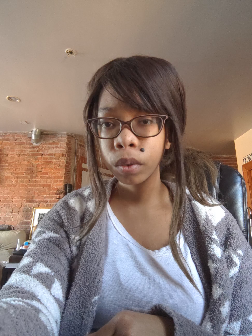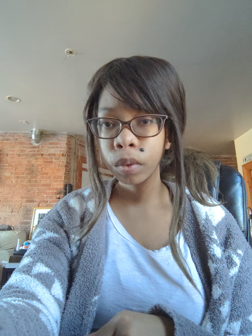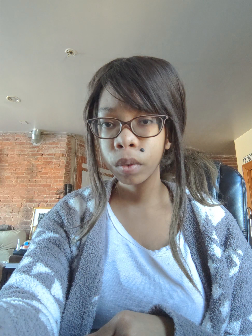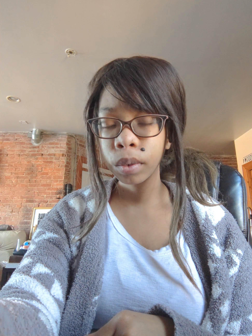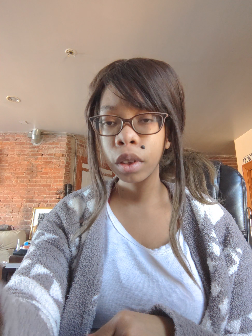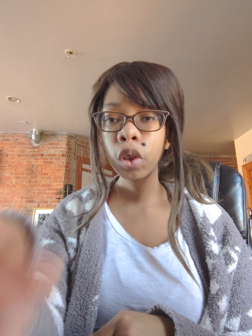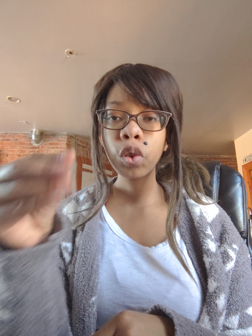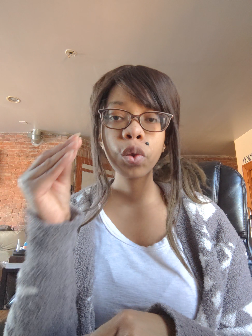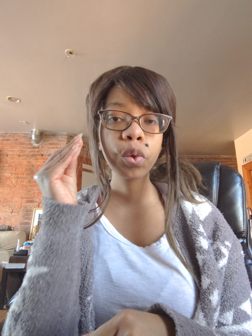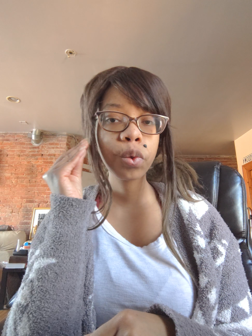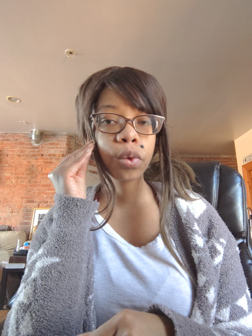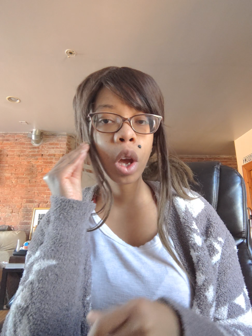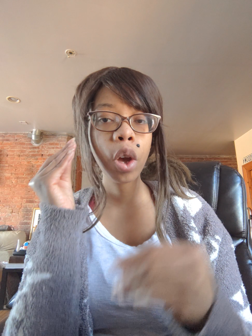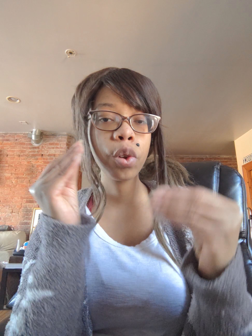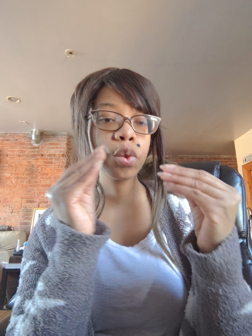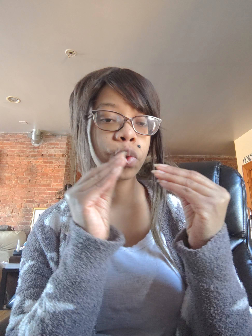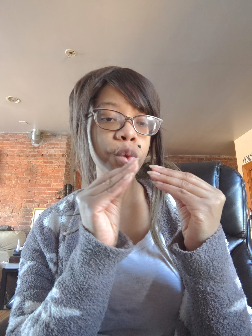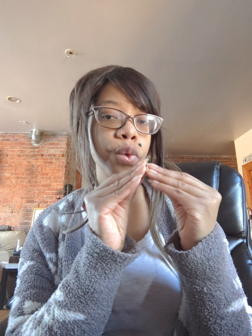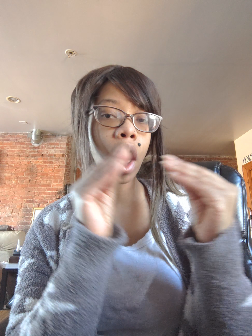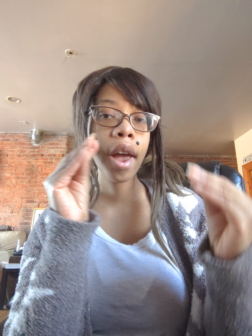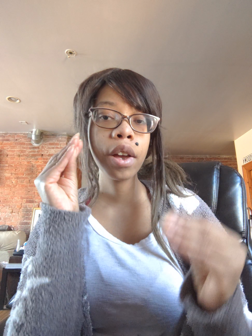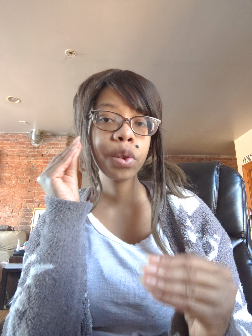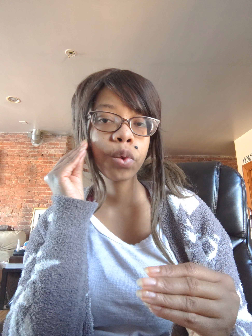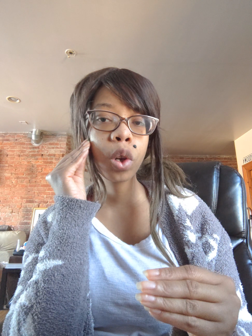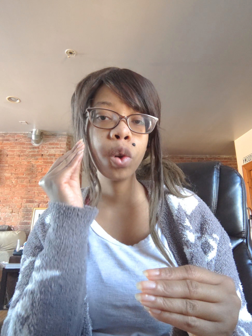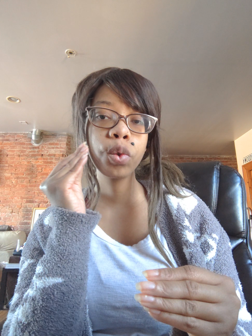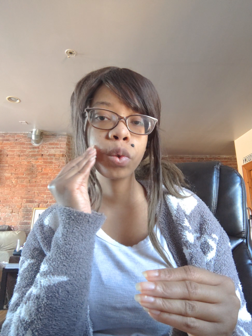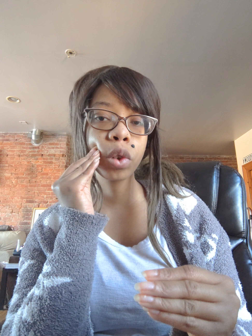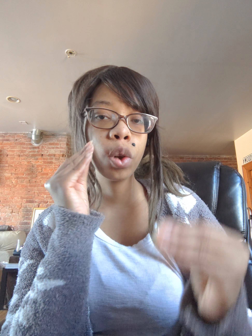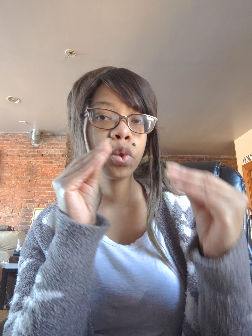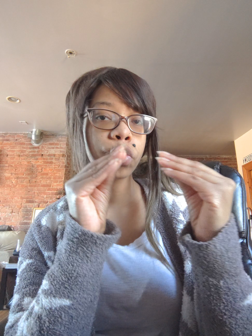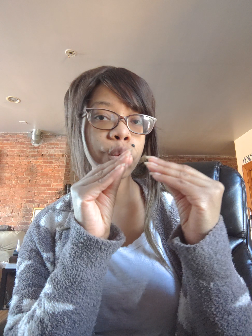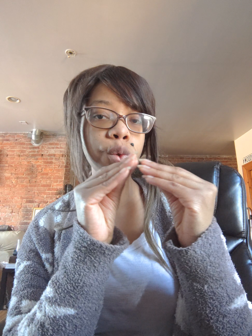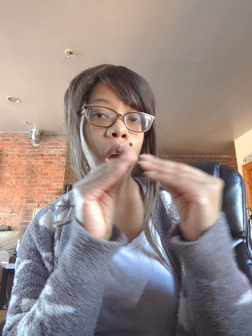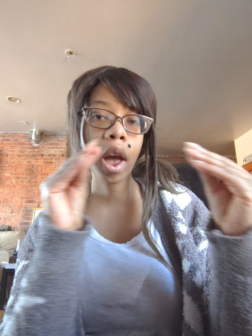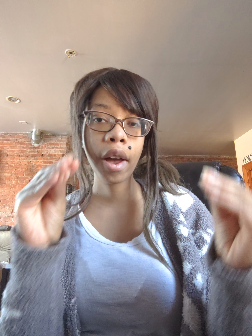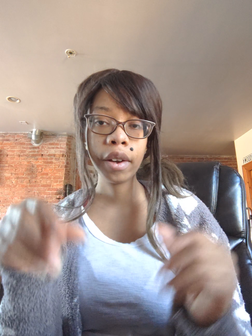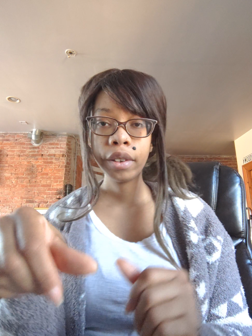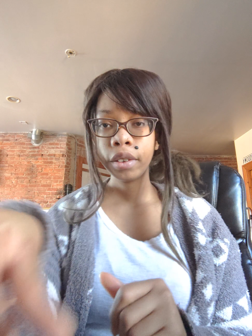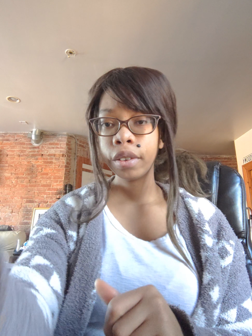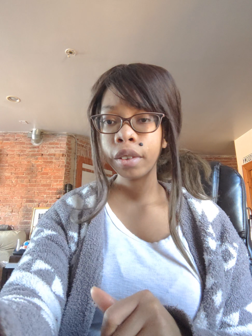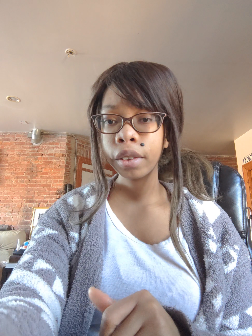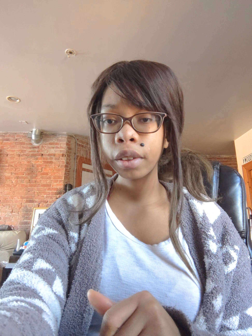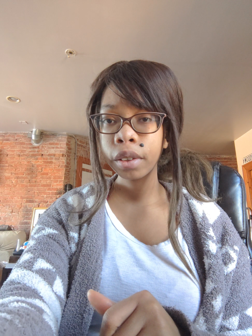kiss